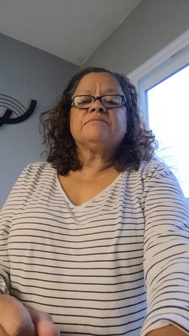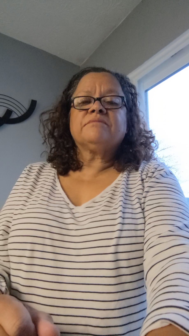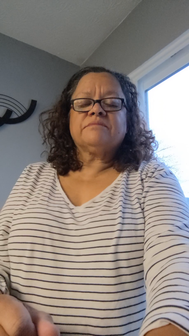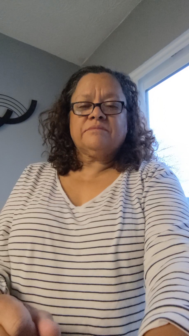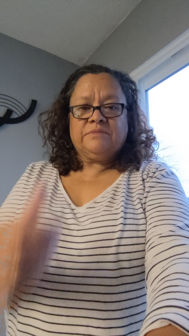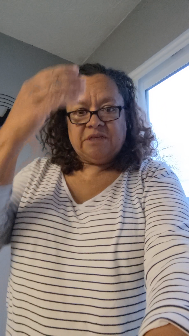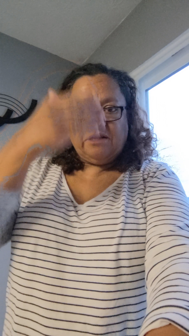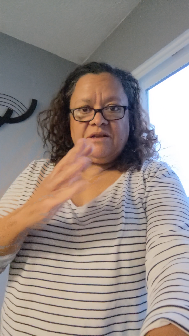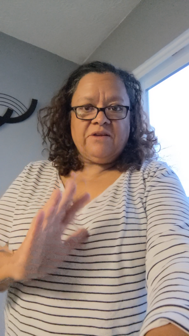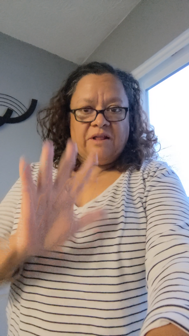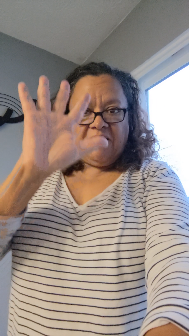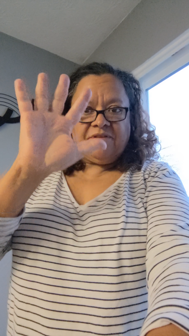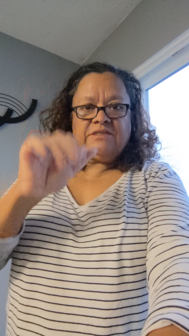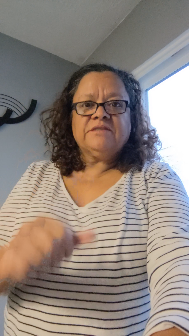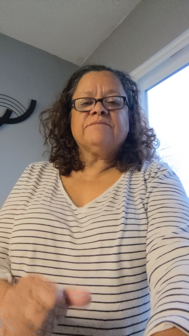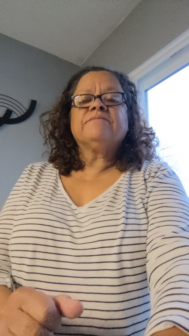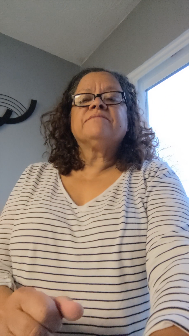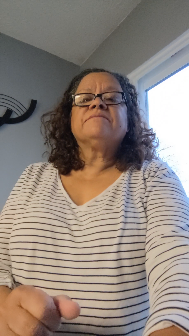gloves